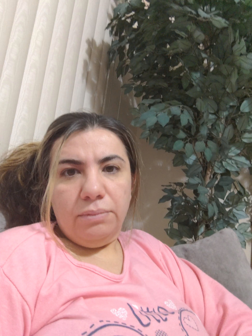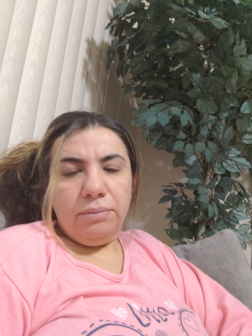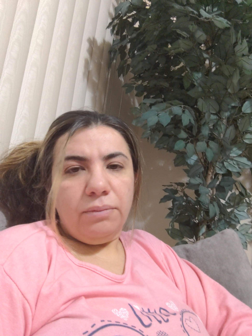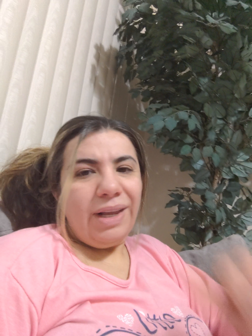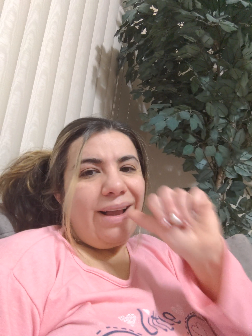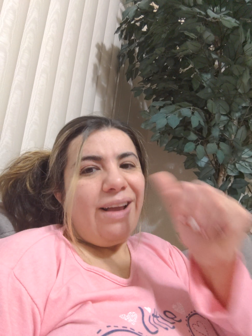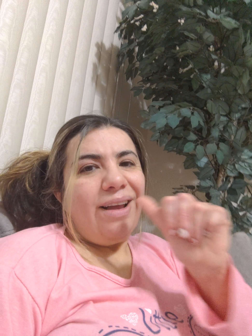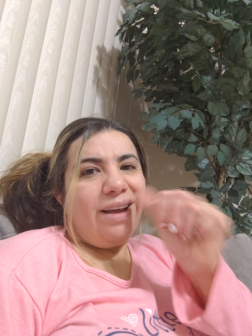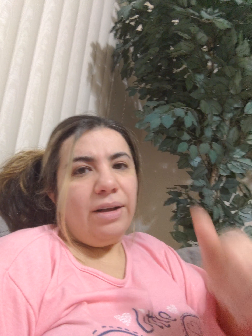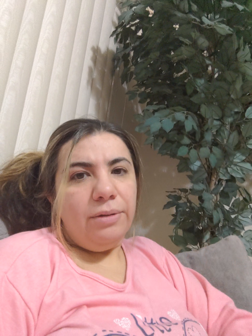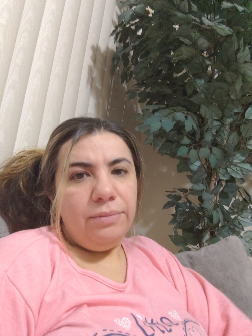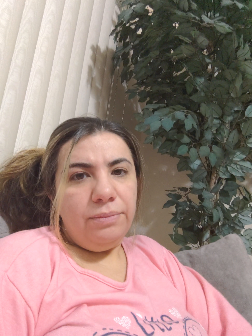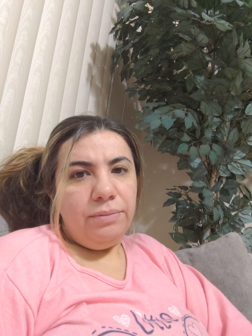nuts